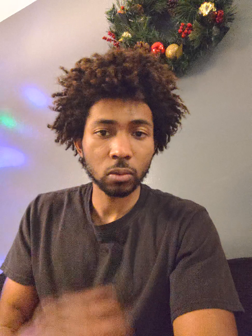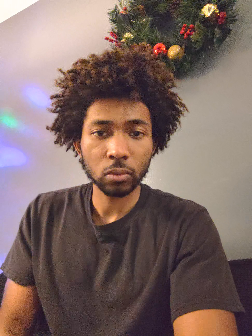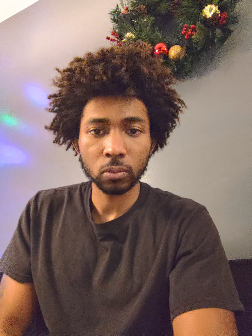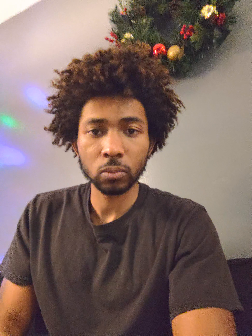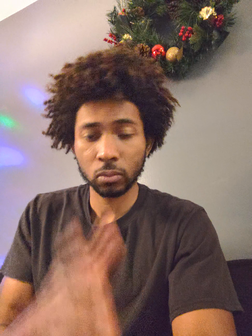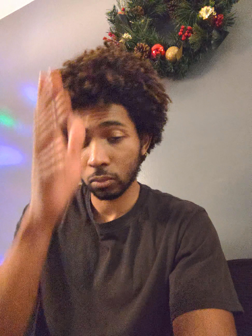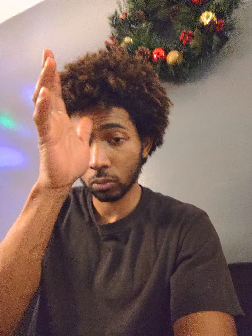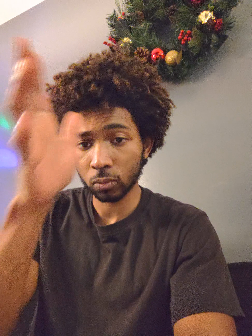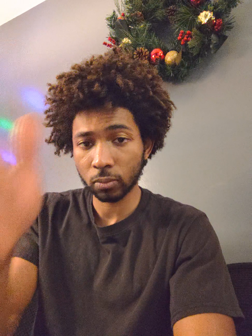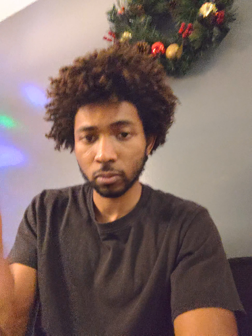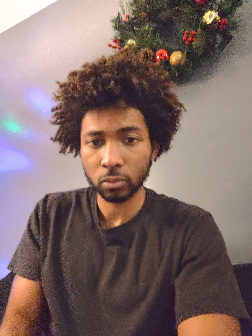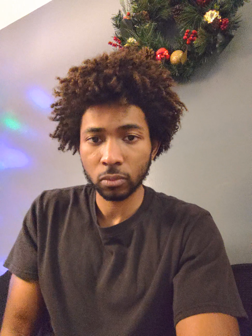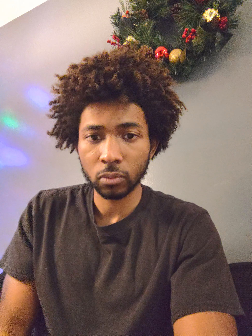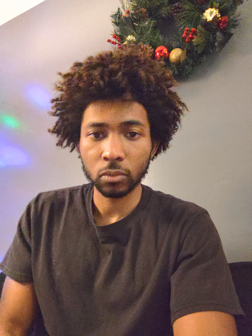grandpa